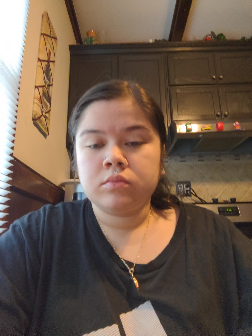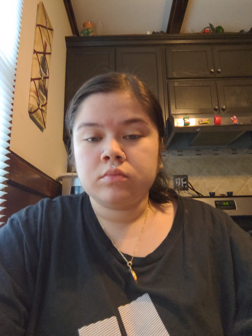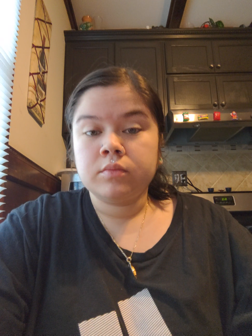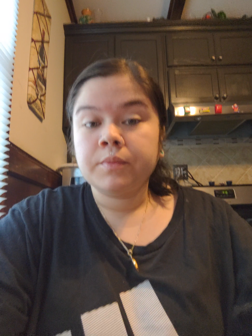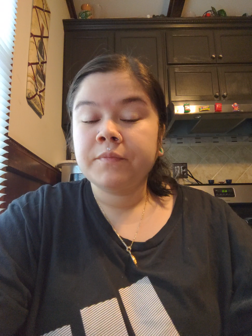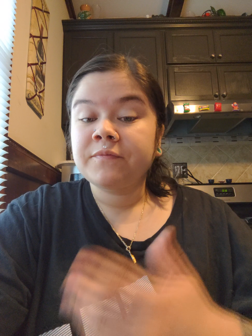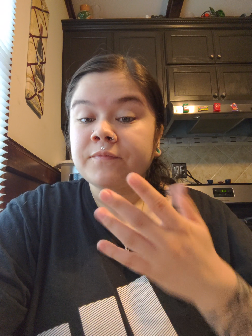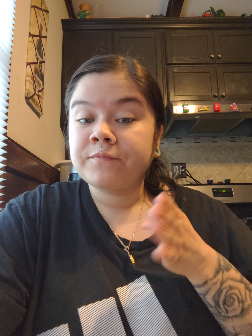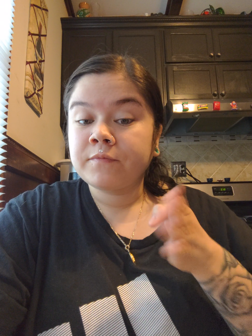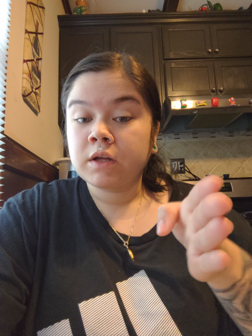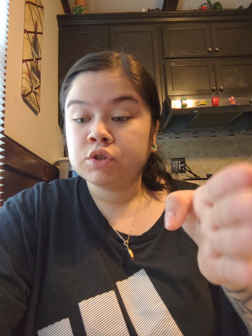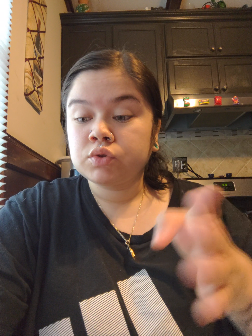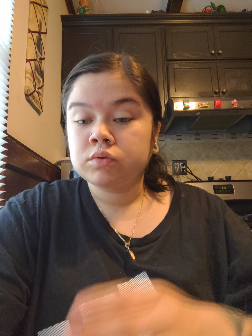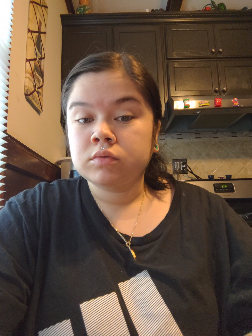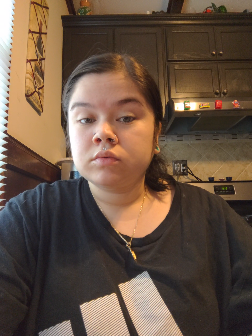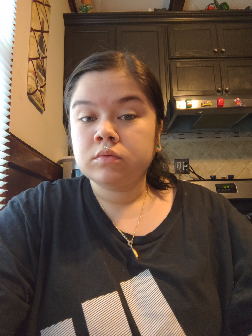fish